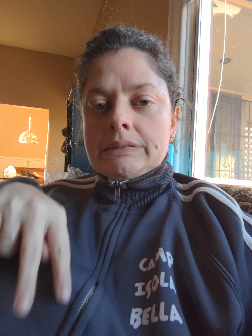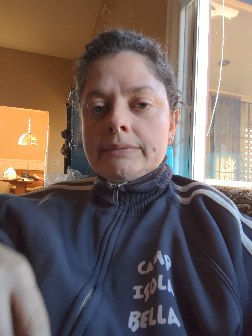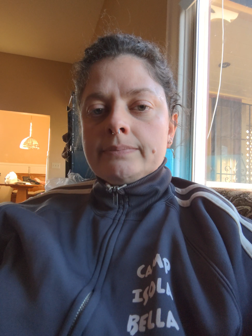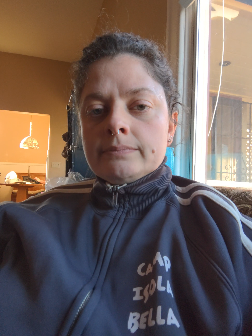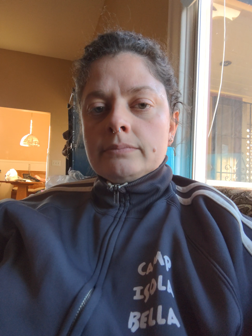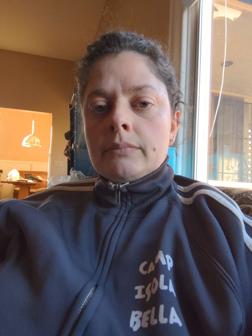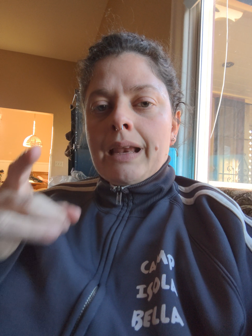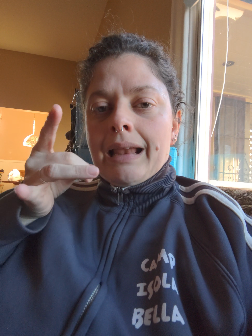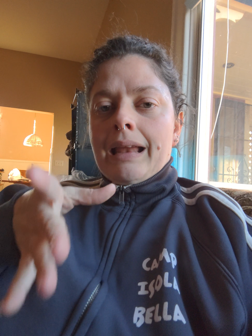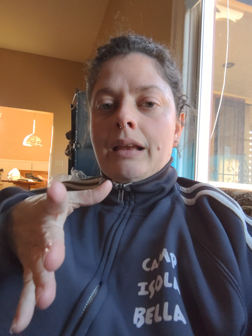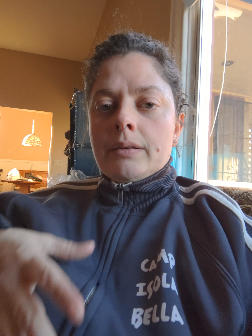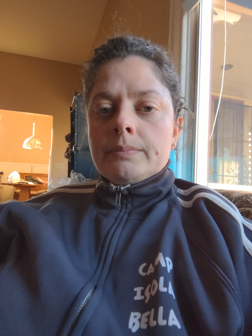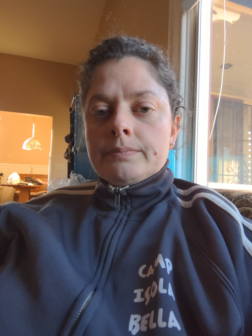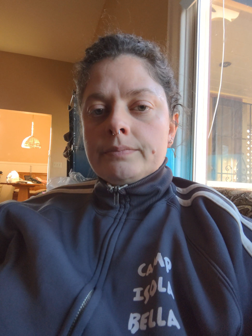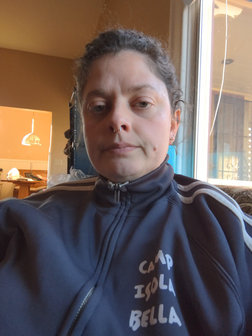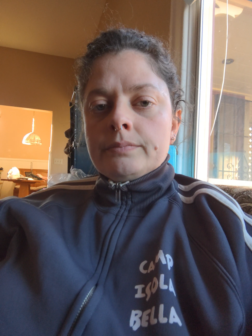hate